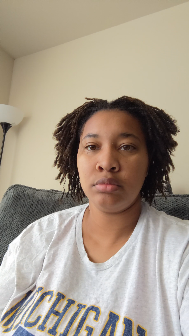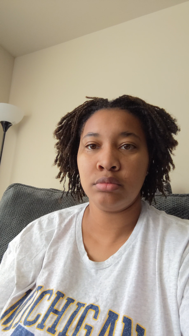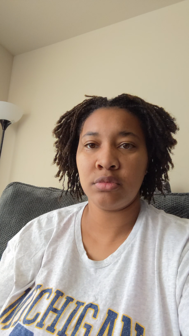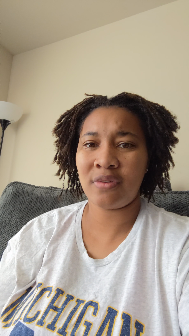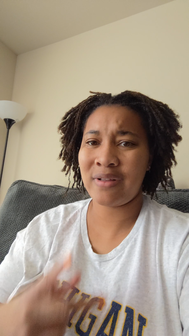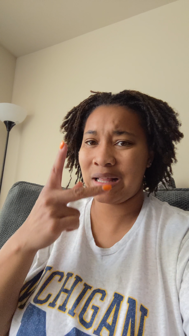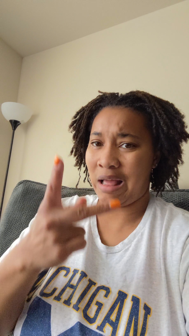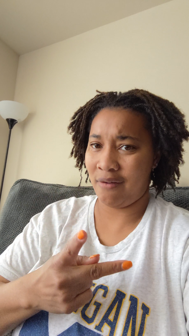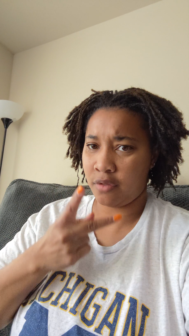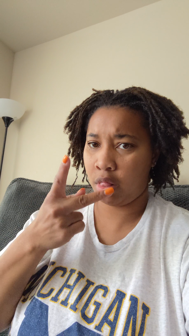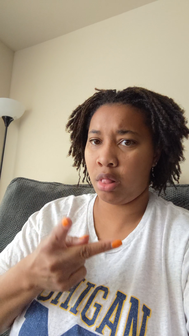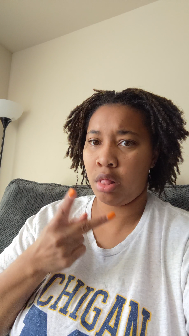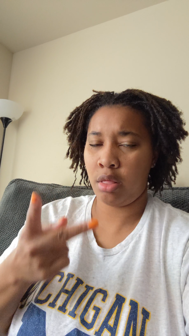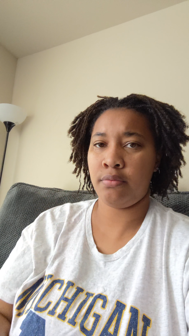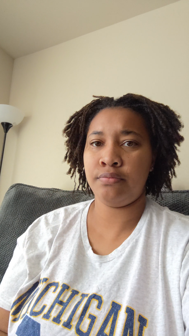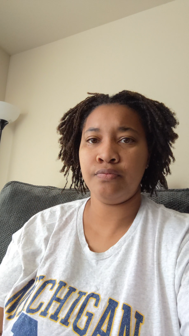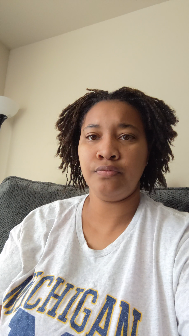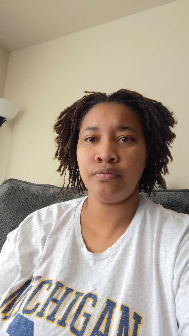careful